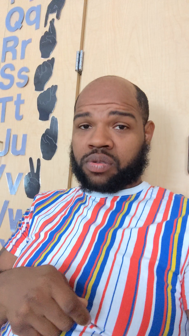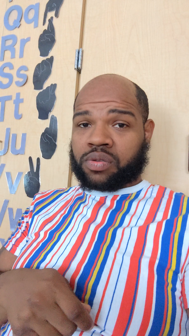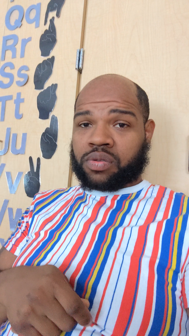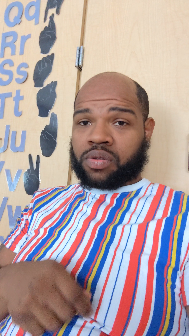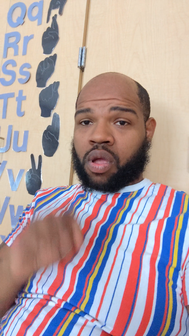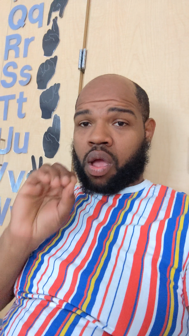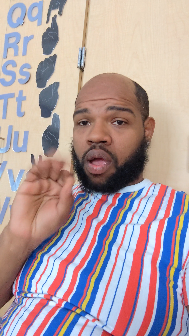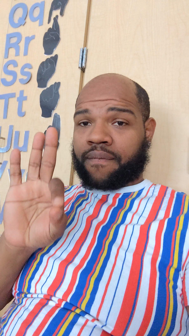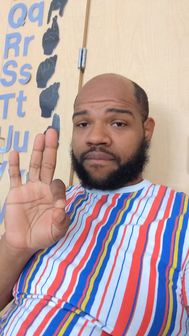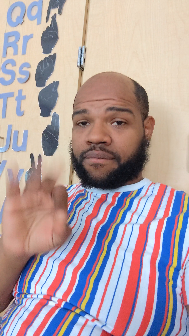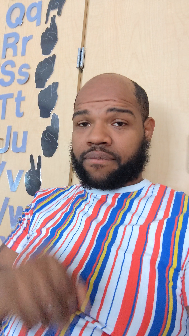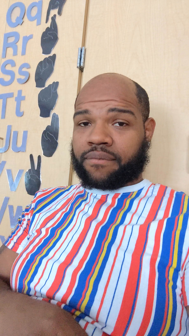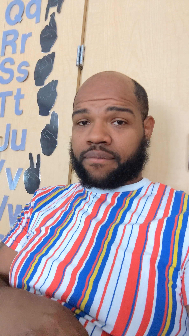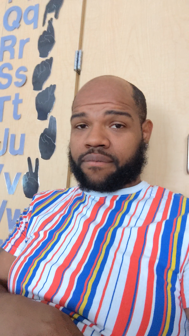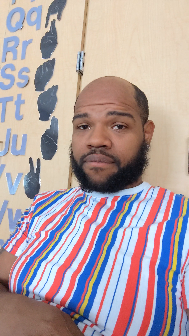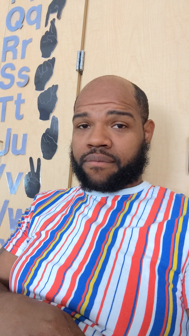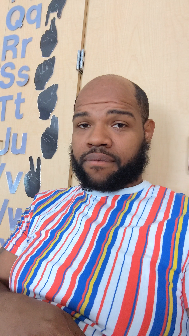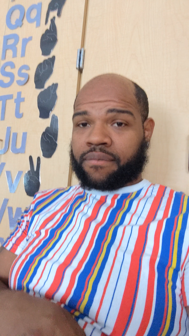of